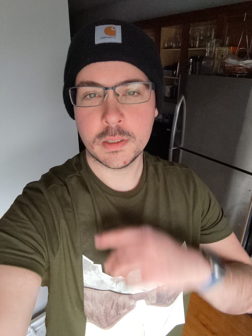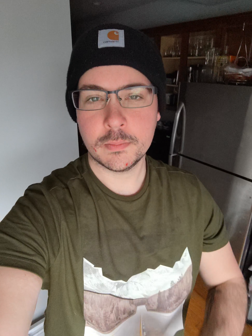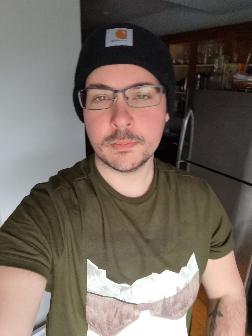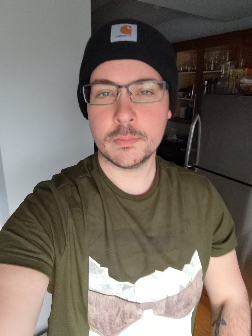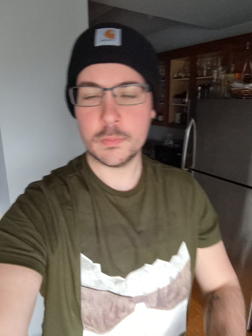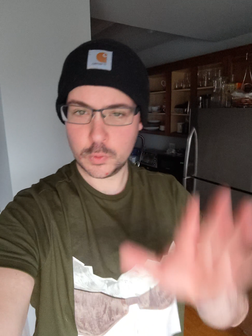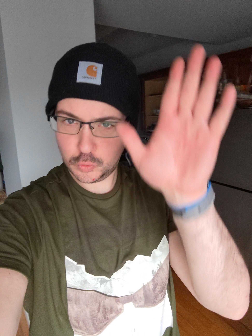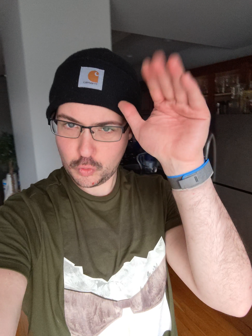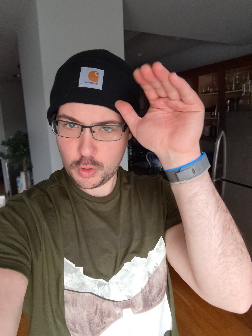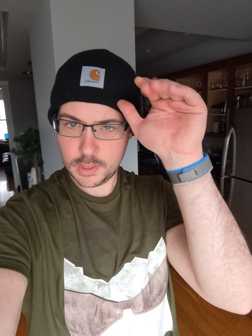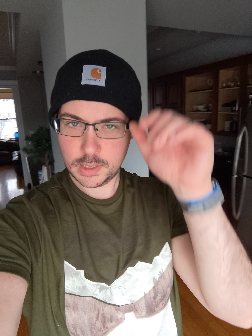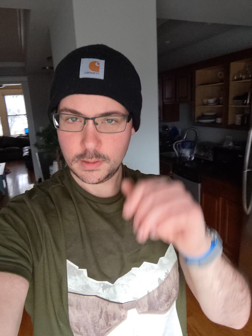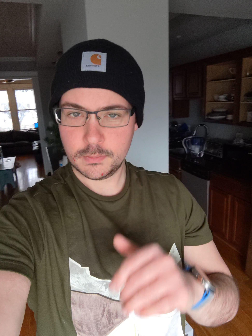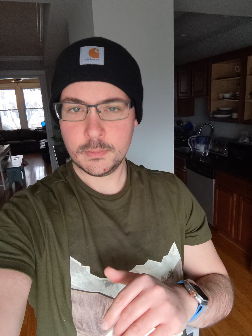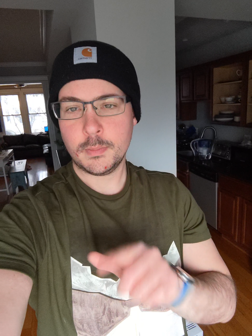donkey